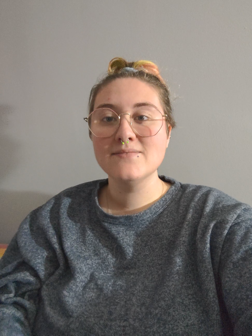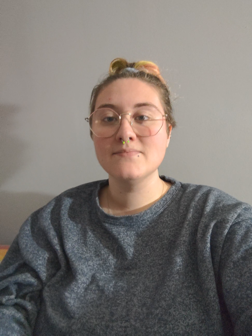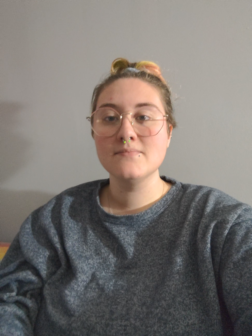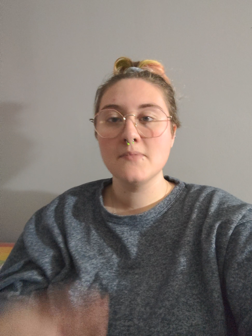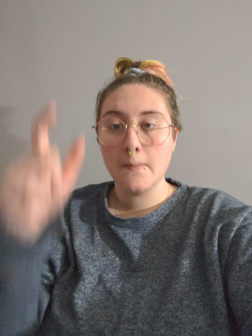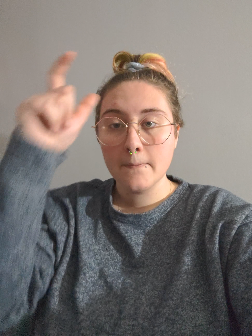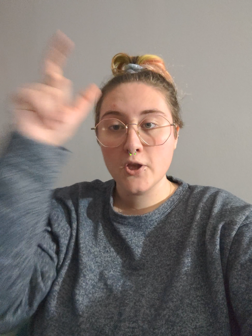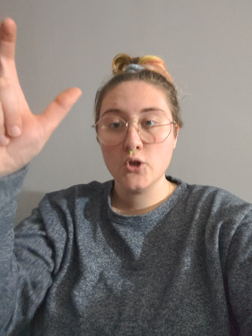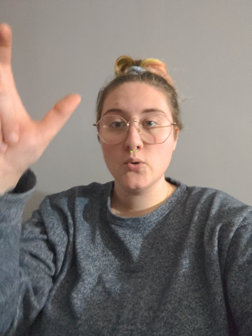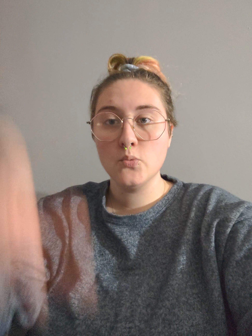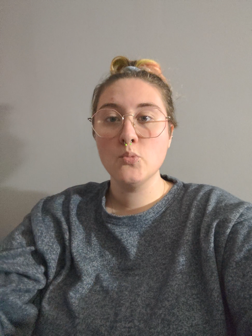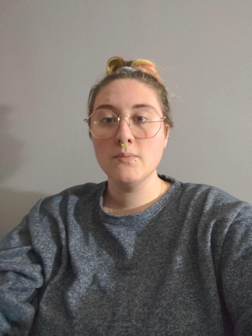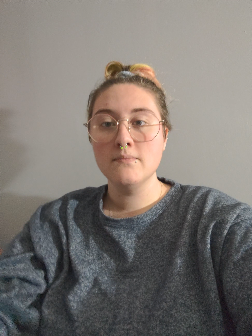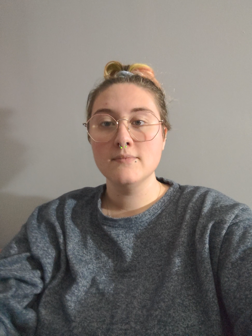moon